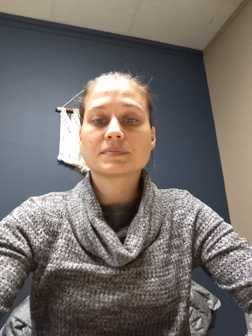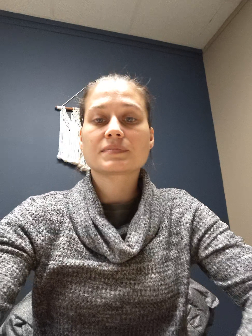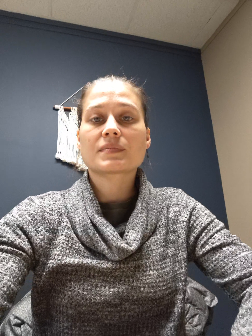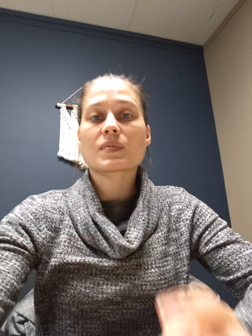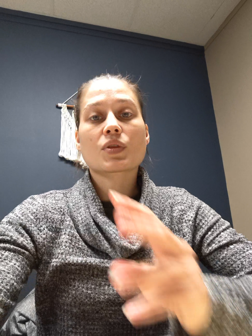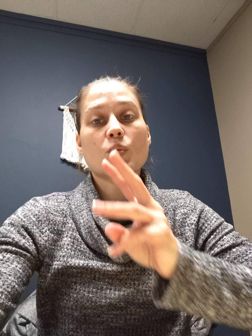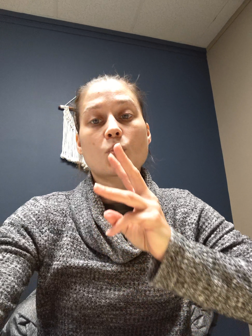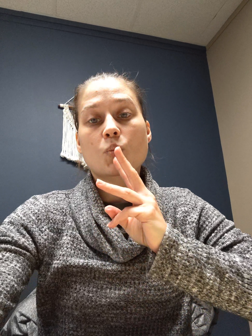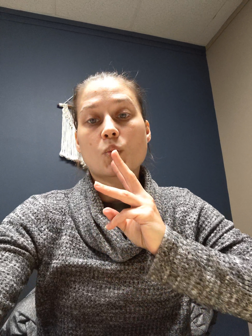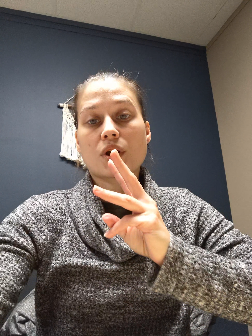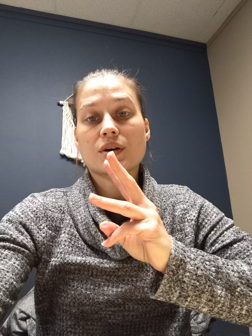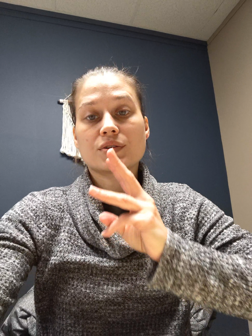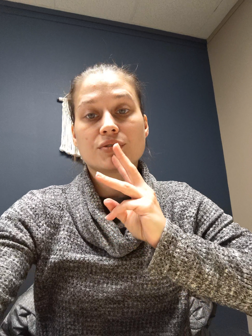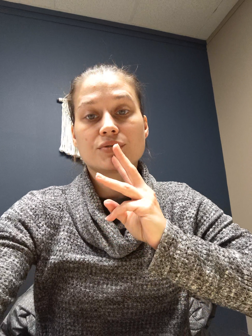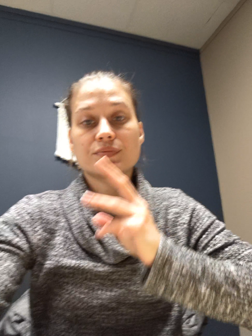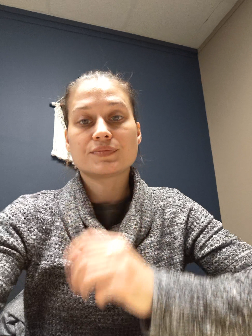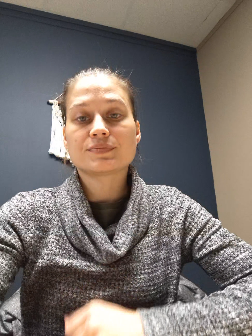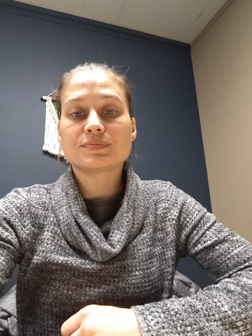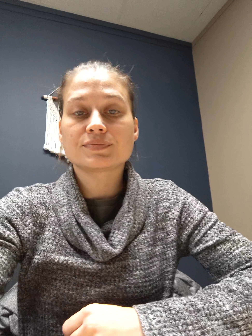water